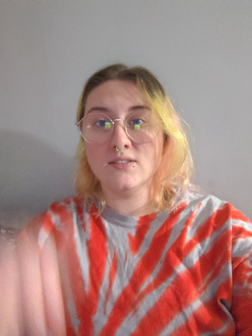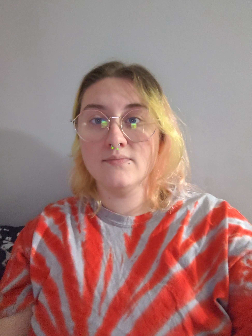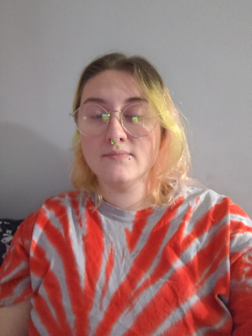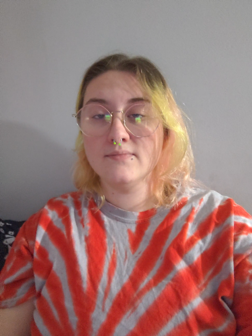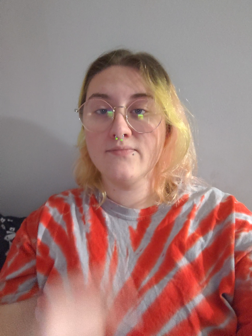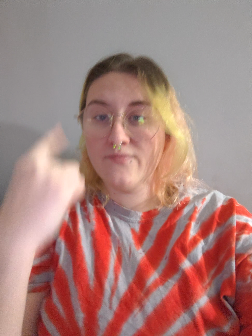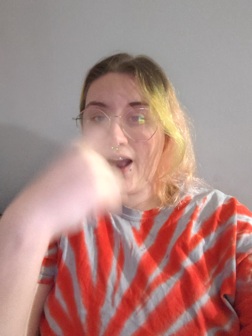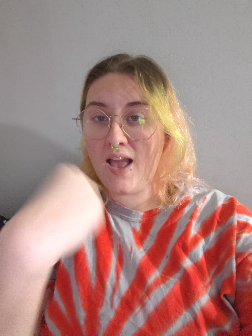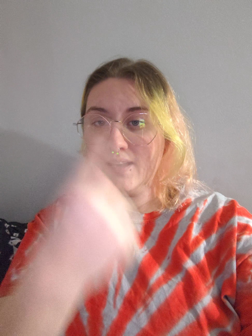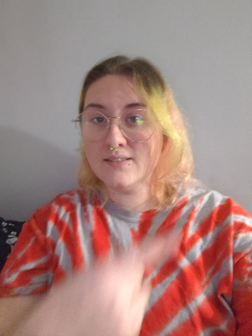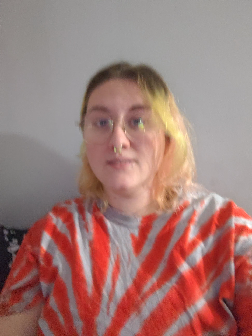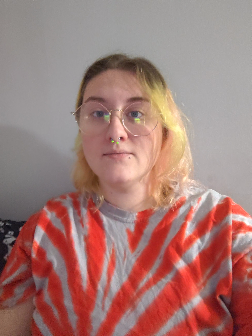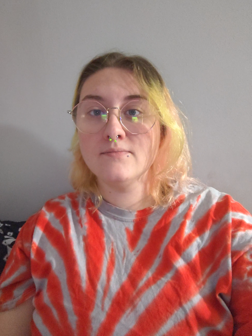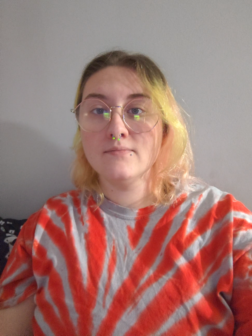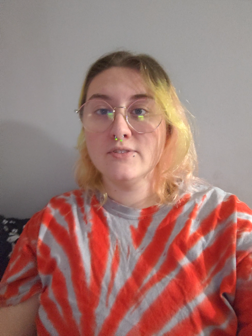face